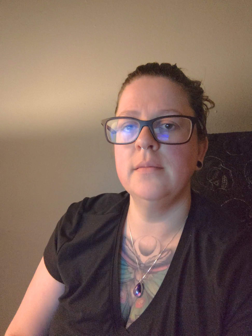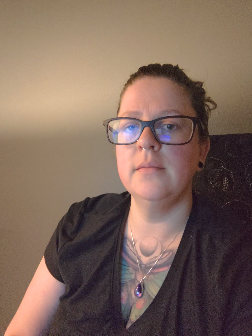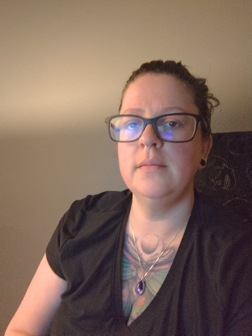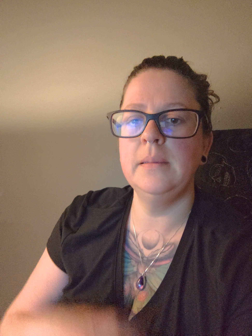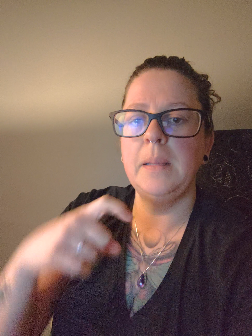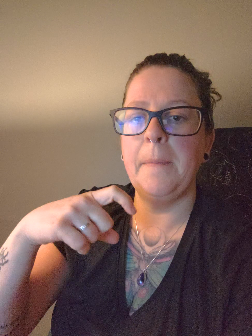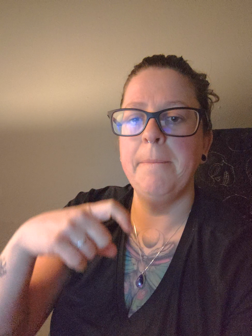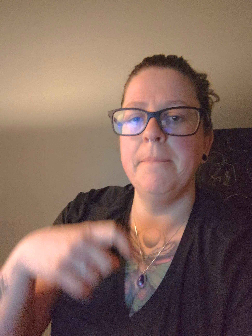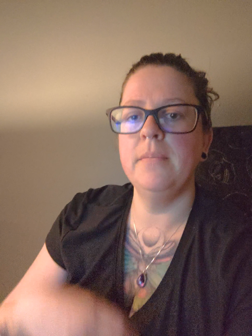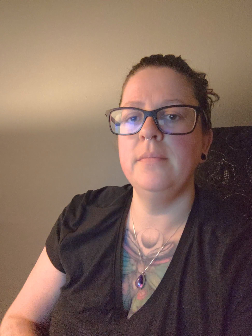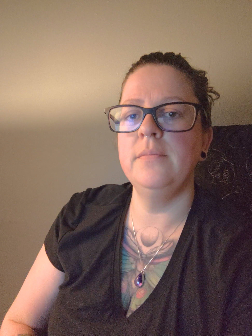time